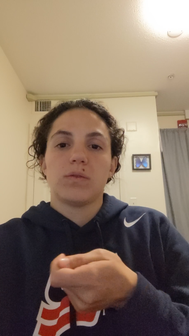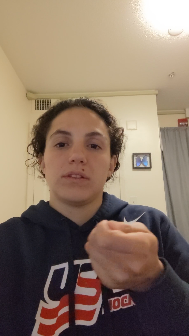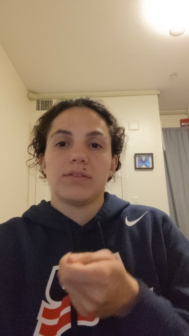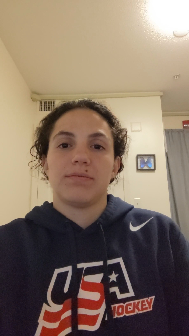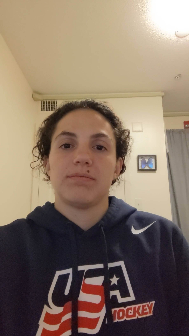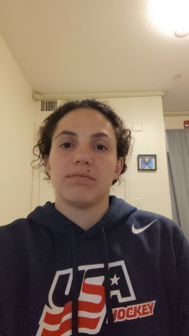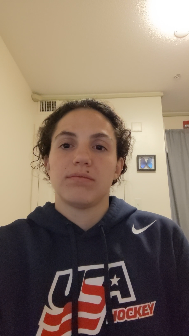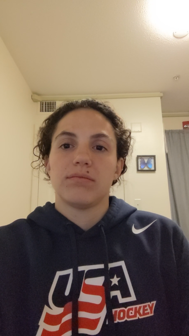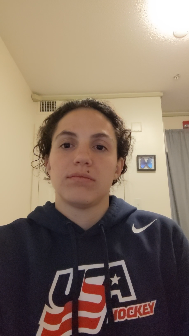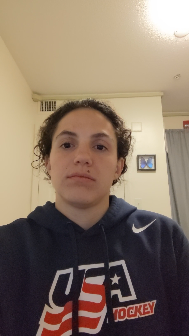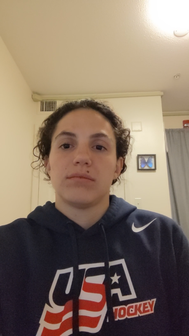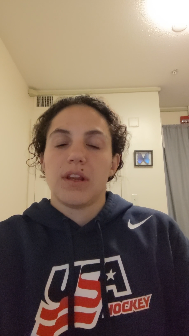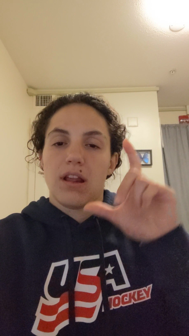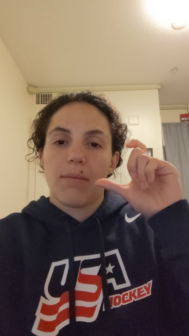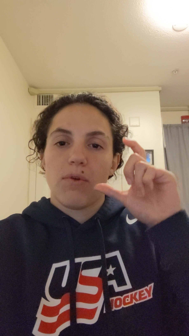camera